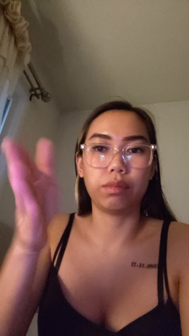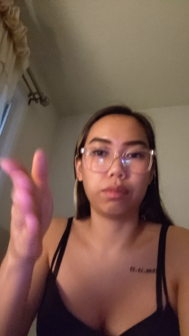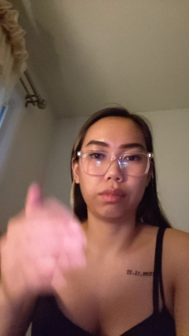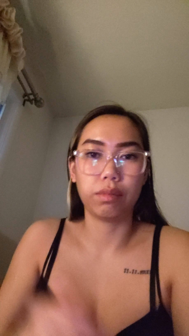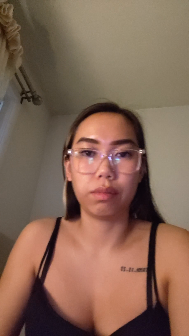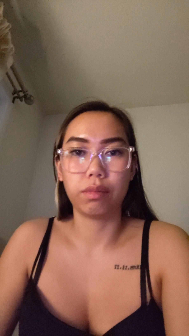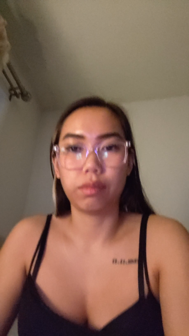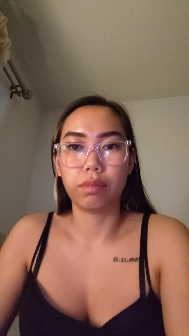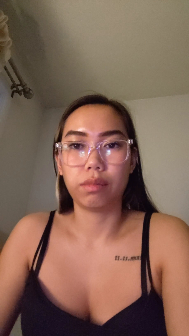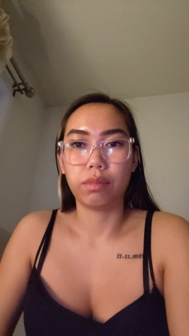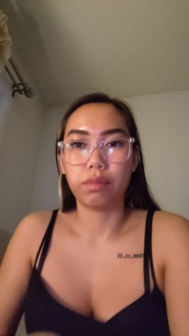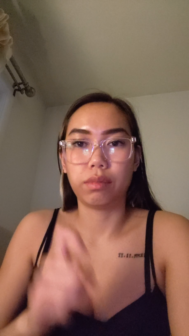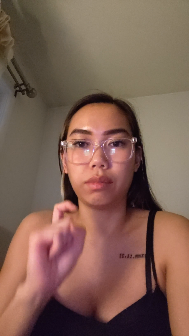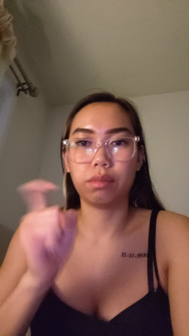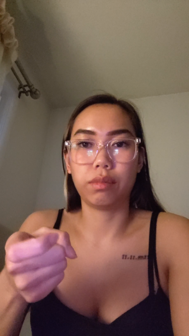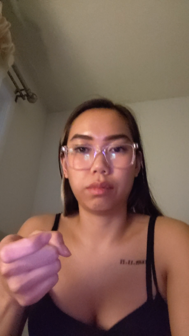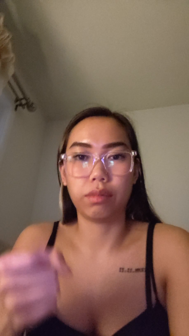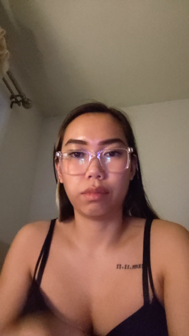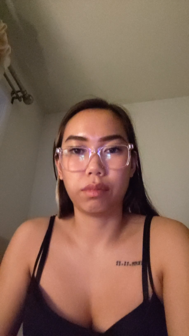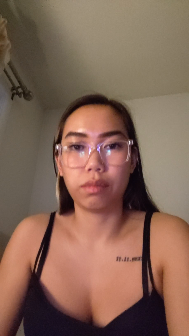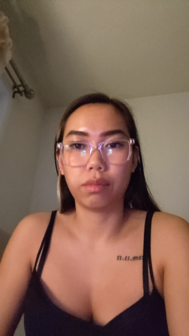present